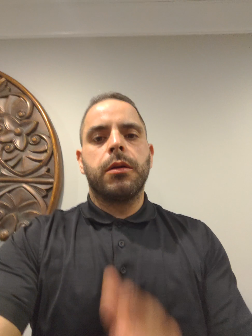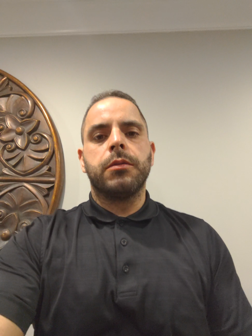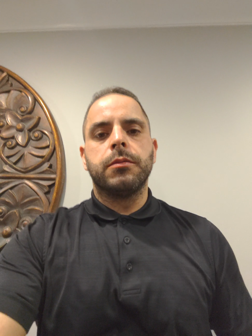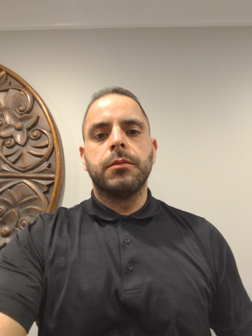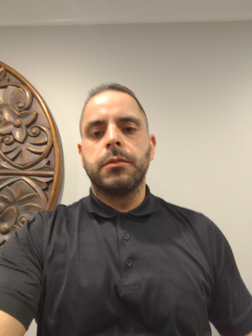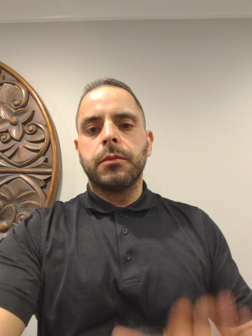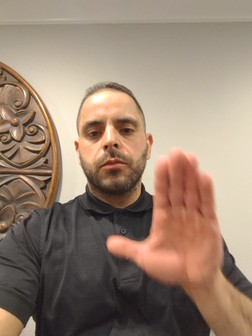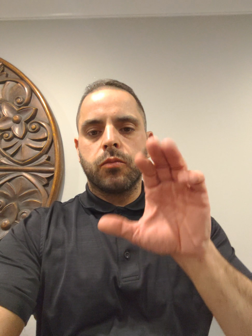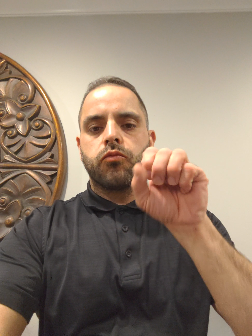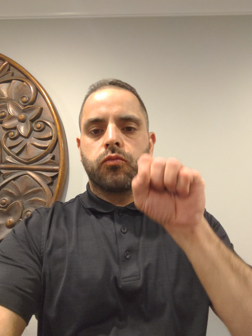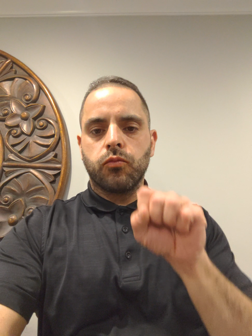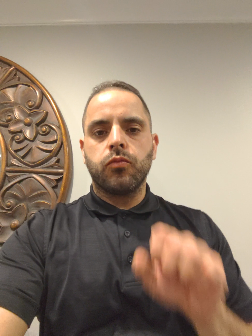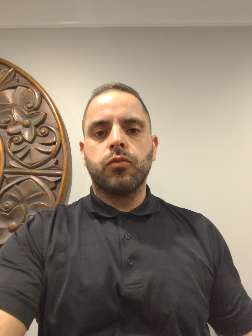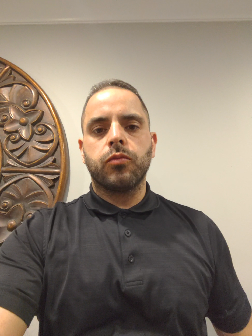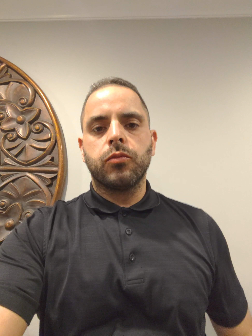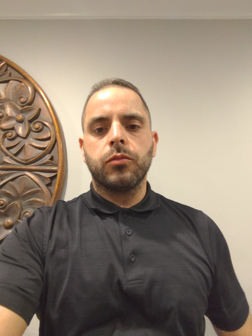mitten